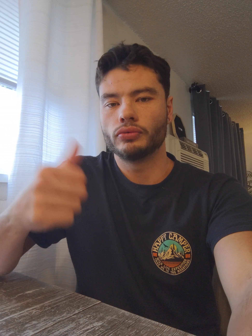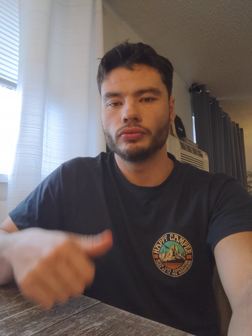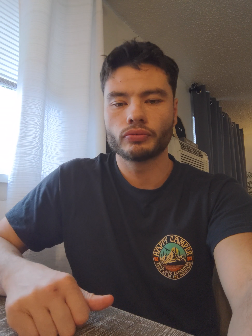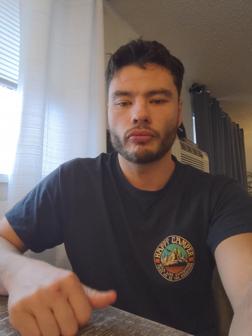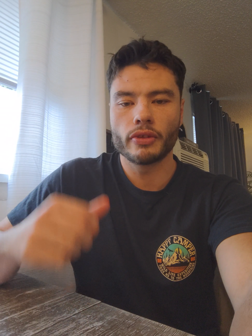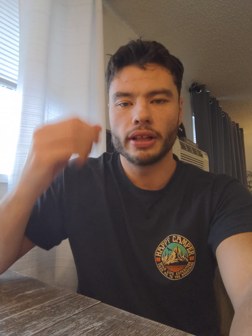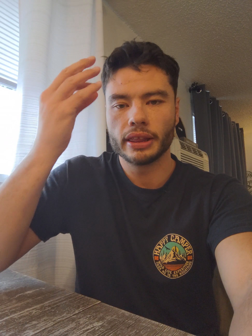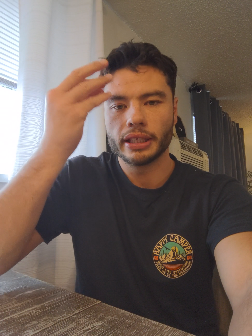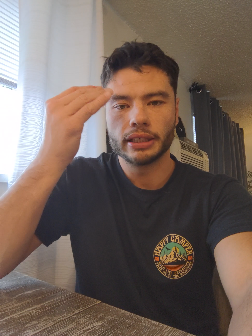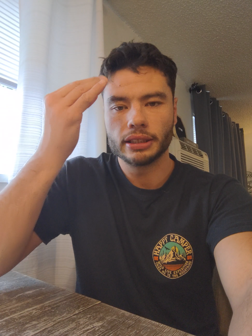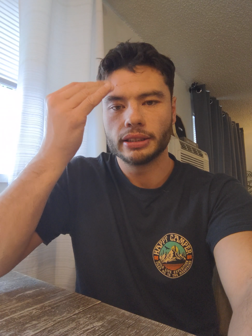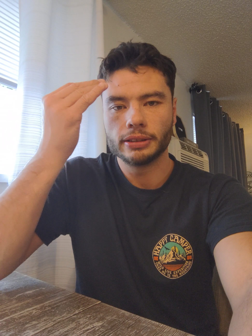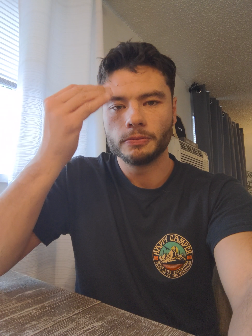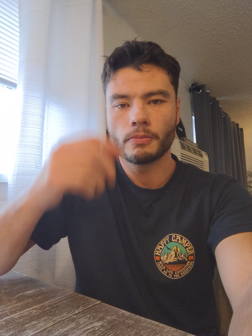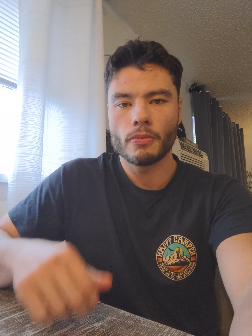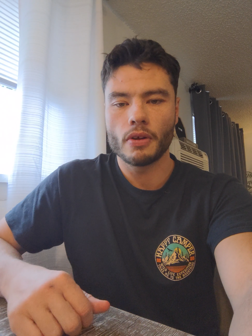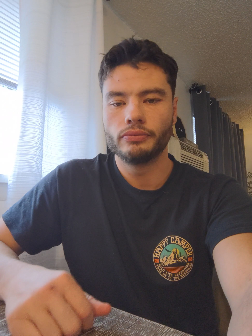think